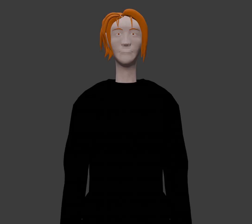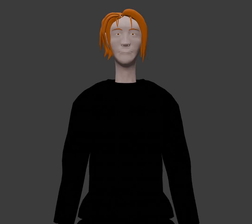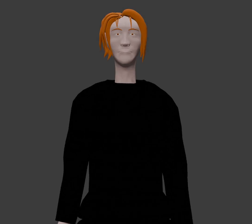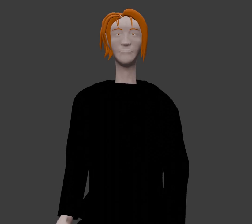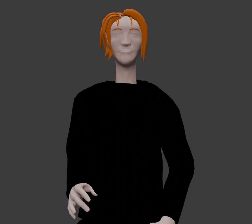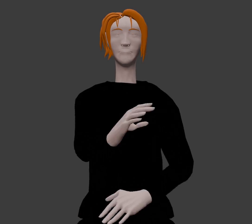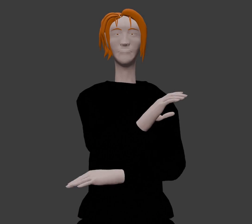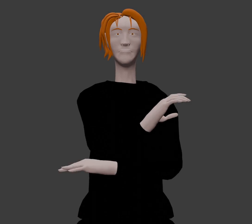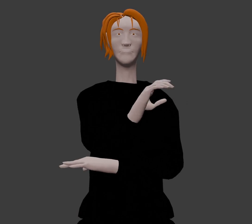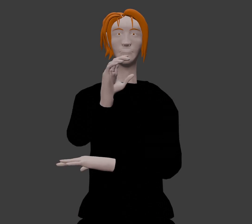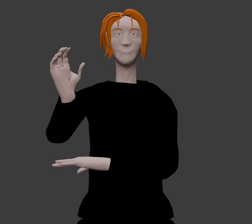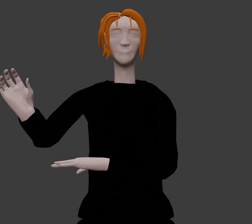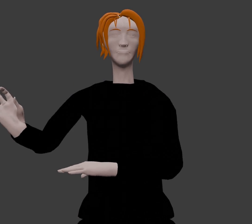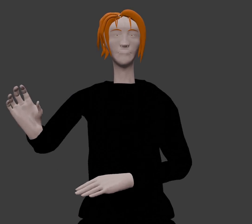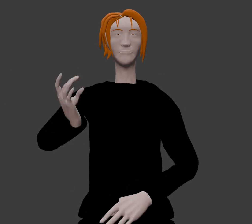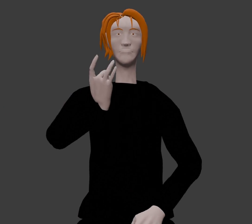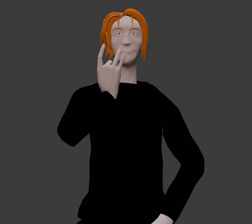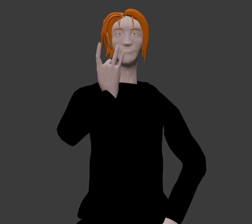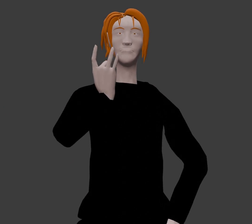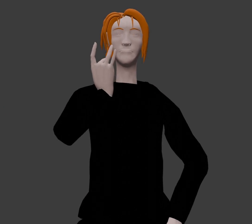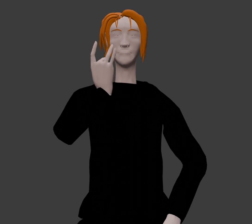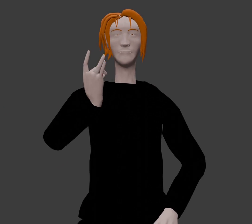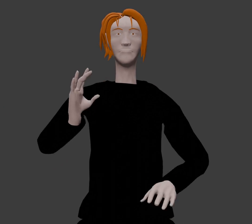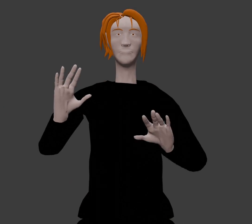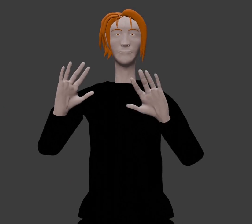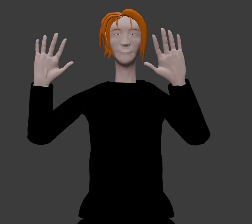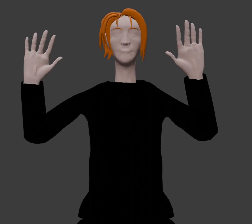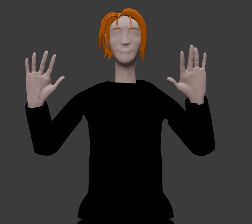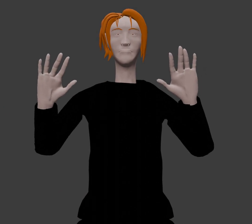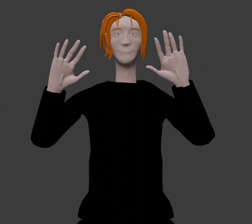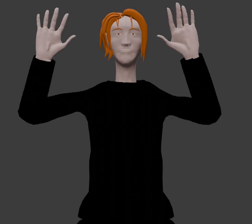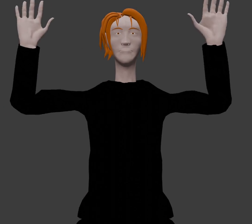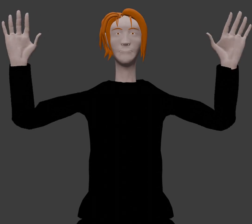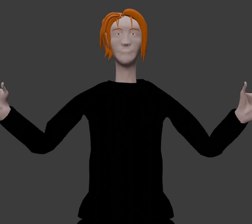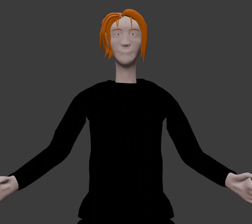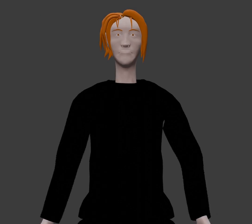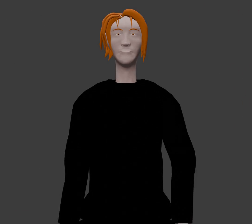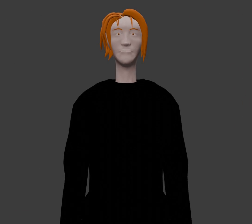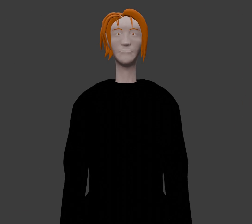Christmas Lights